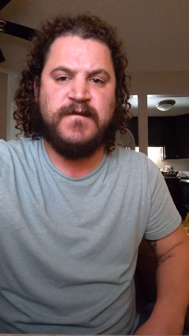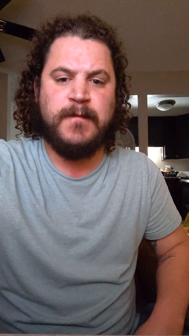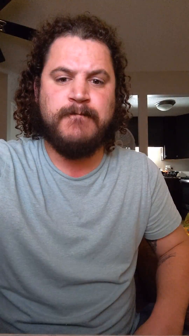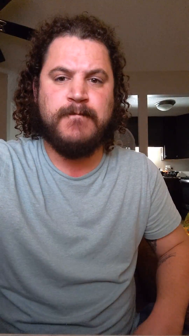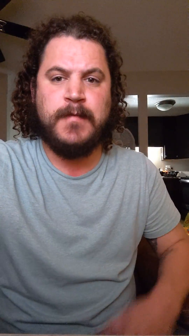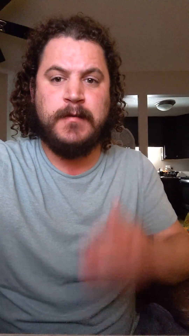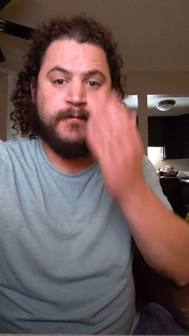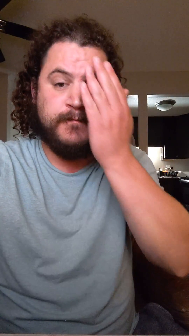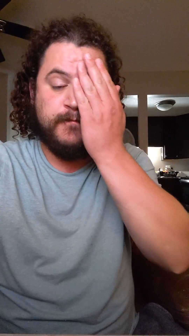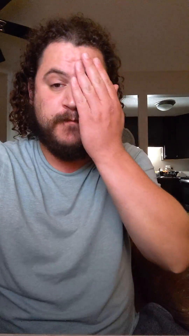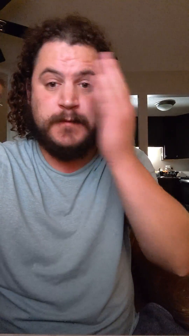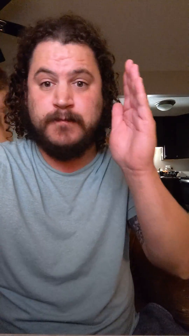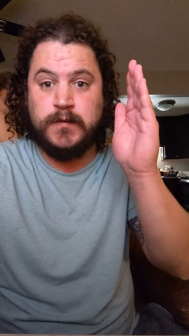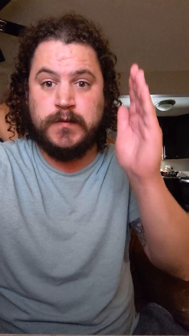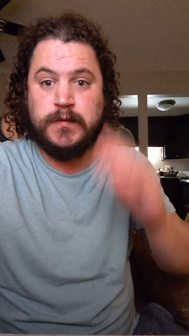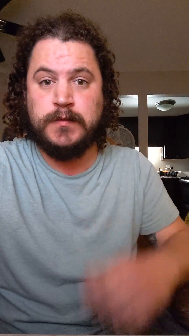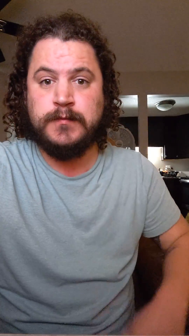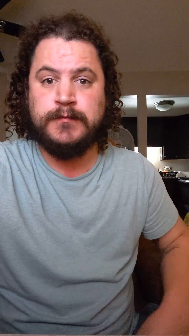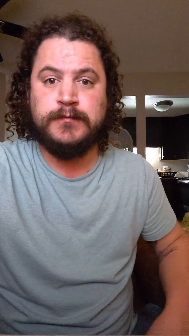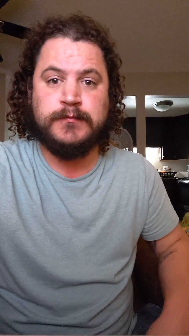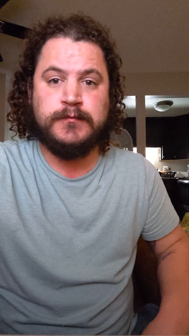peekaboo